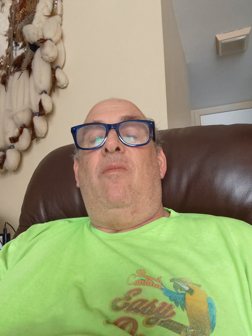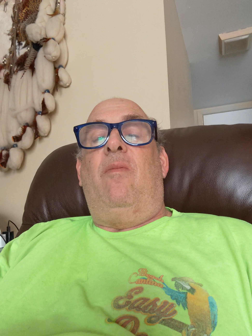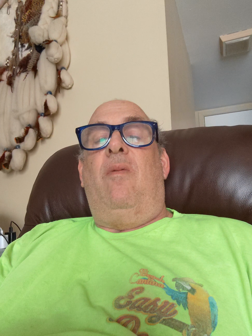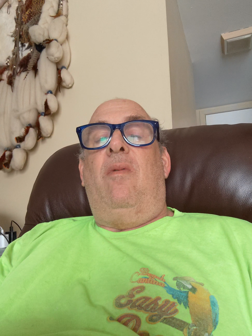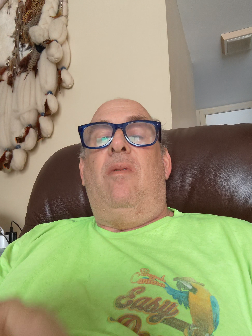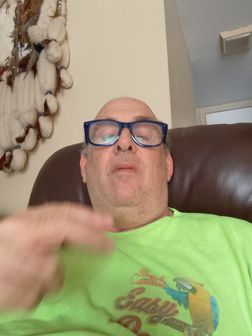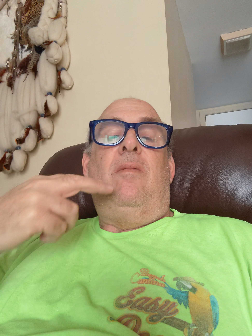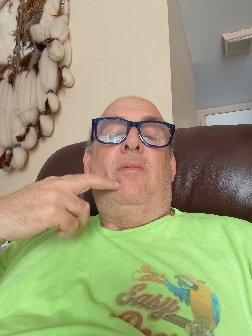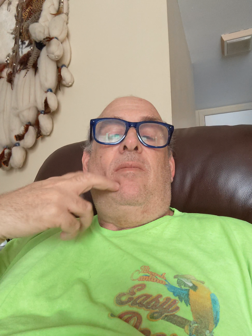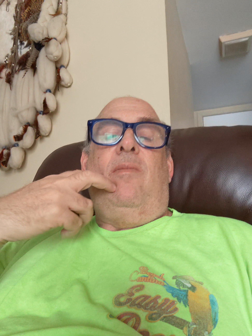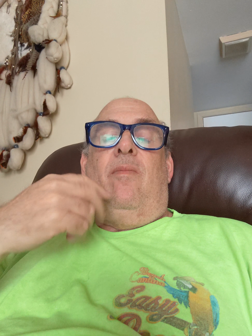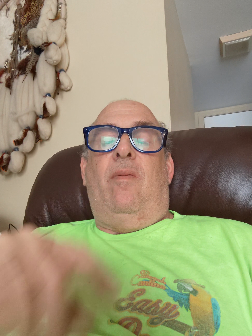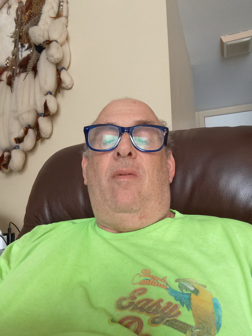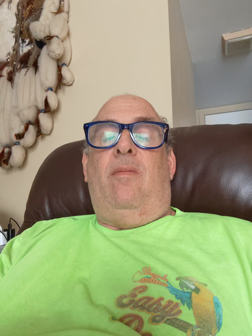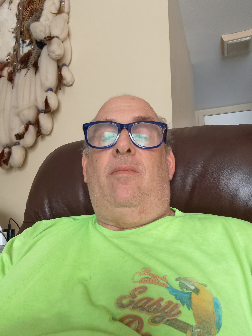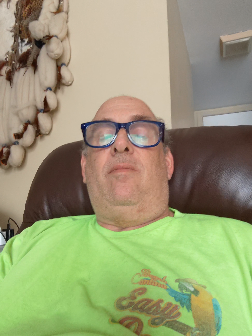gum